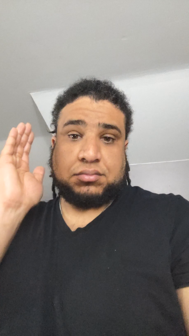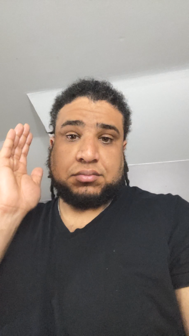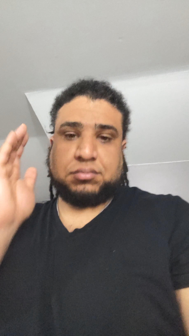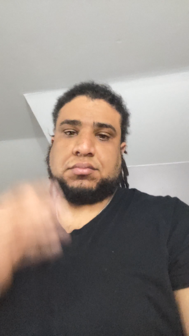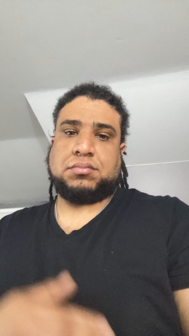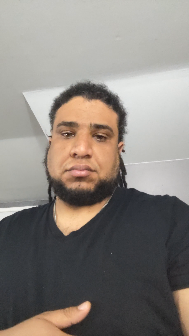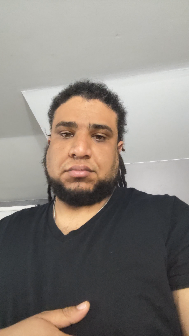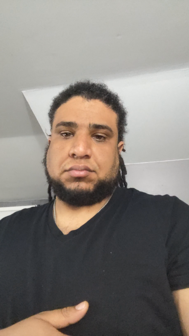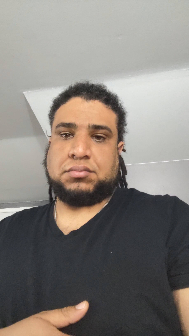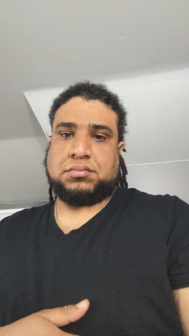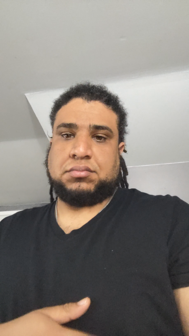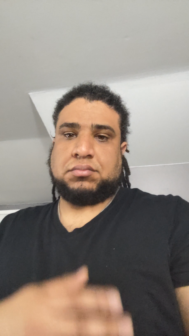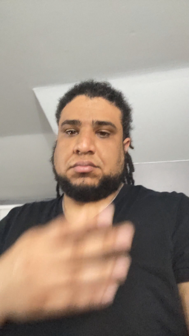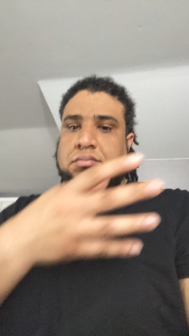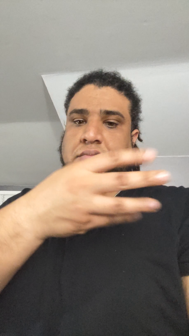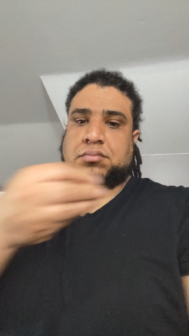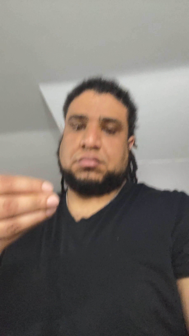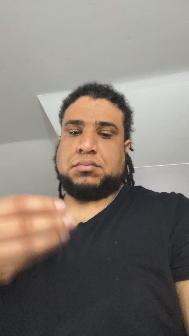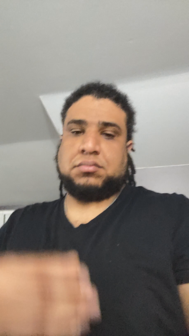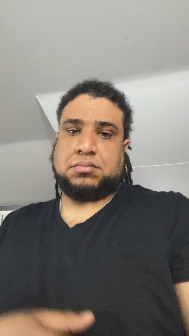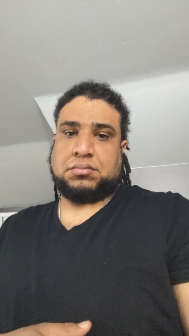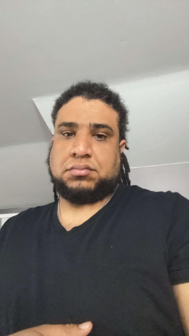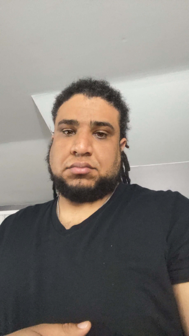and